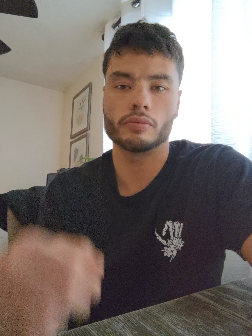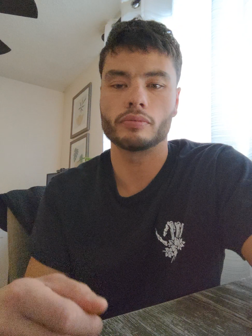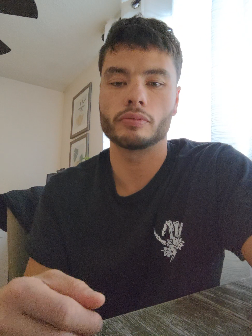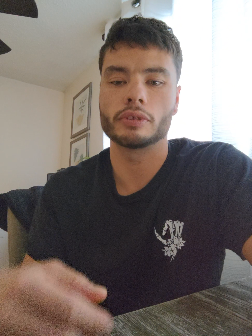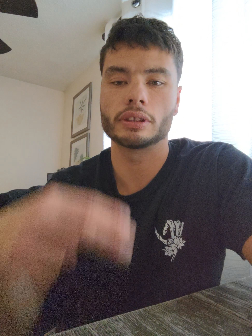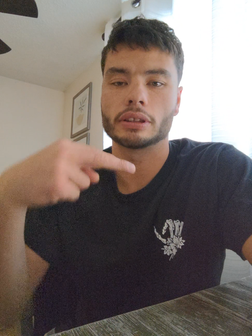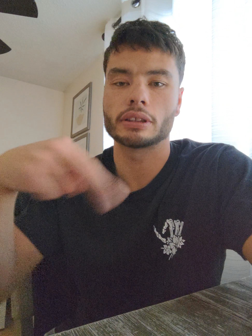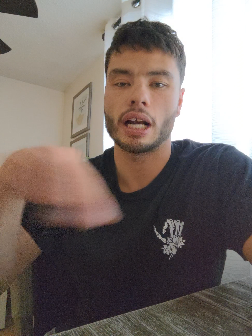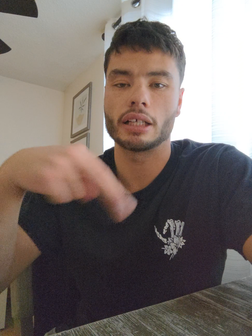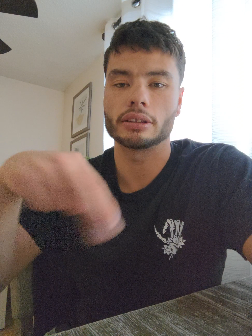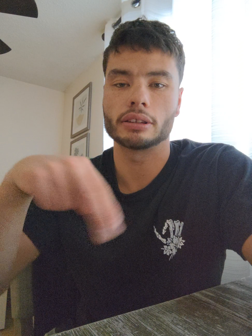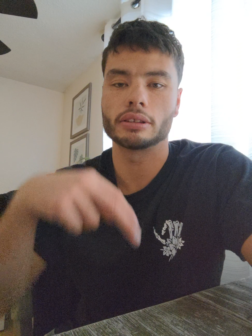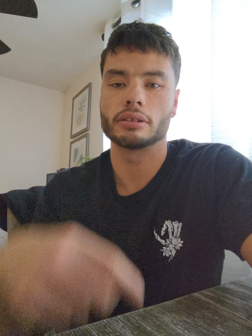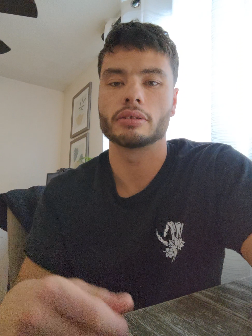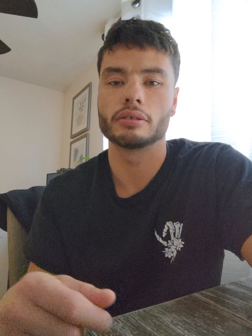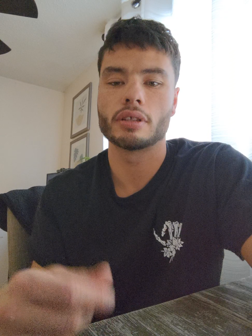dance